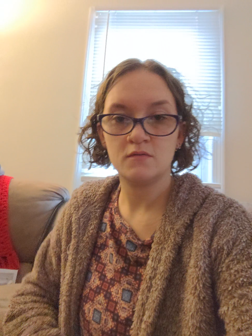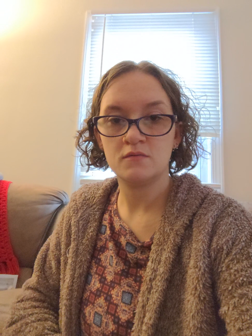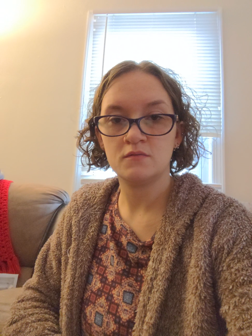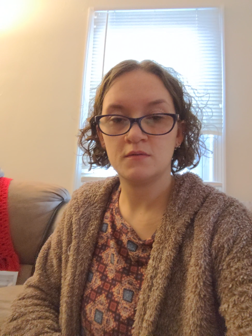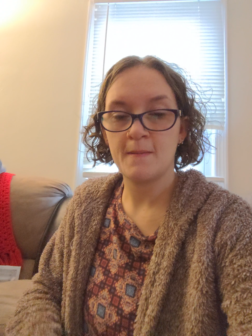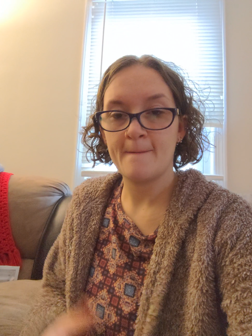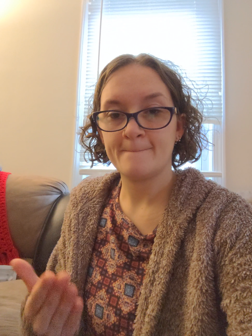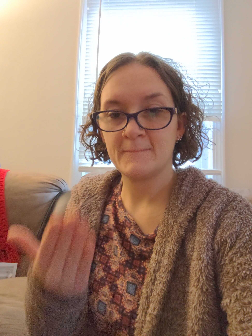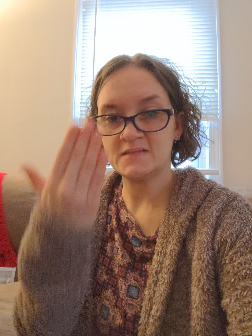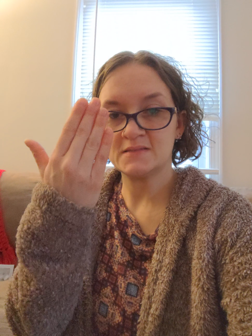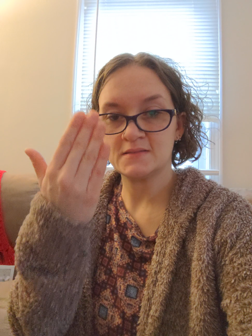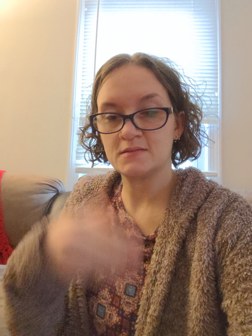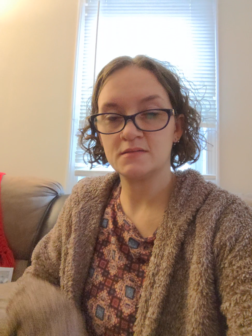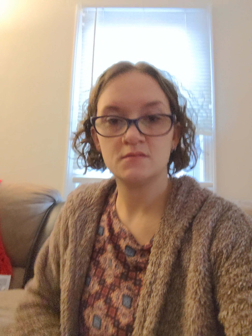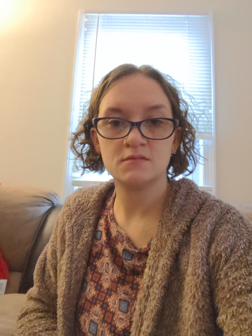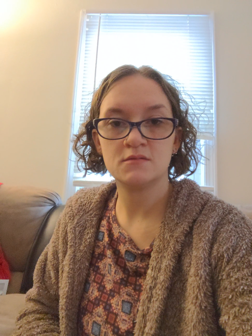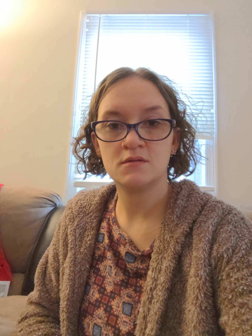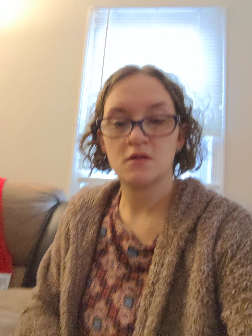mitten